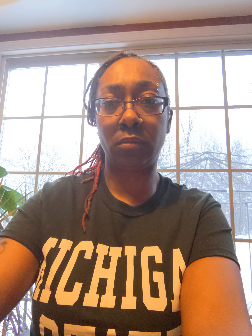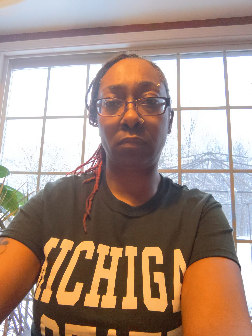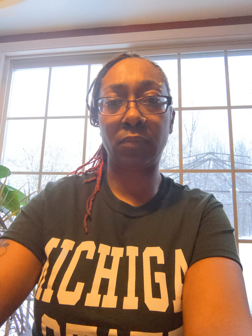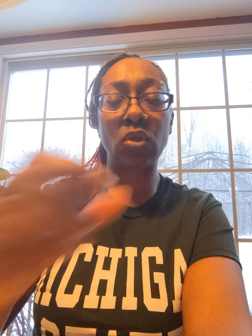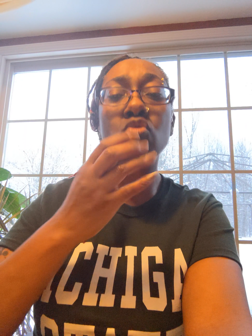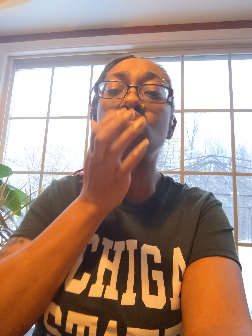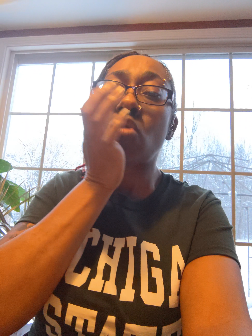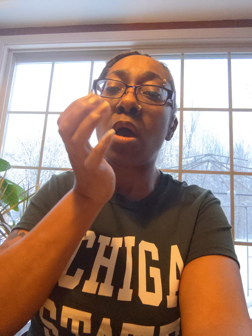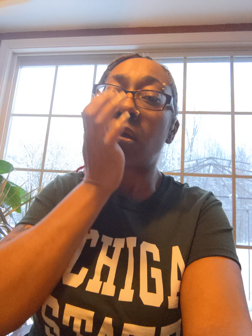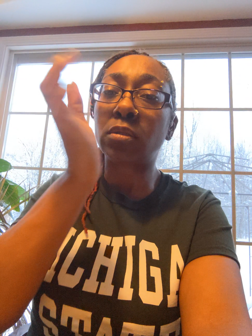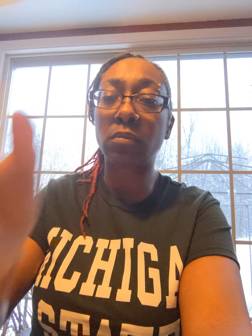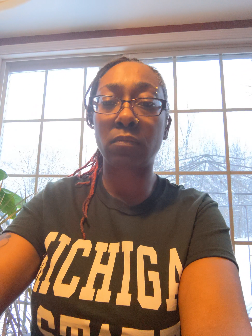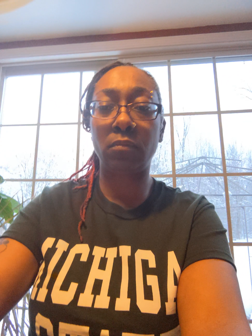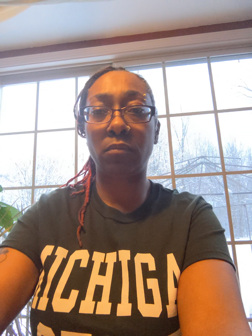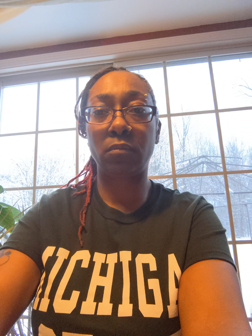grass